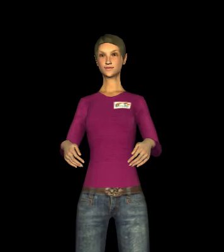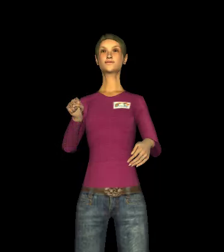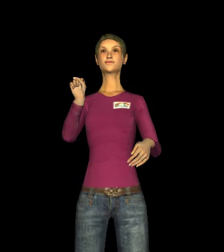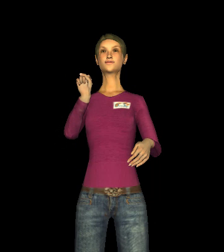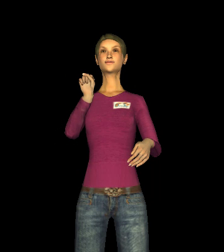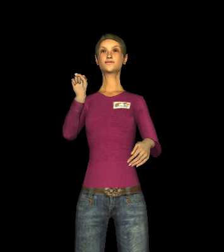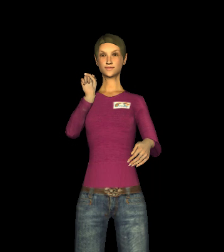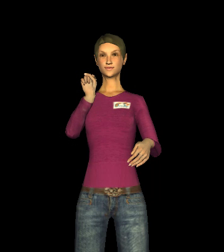أخت